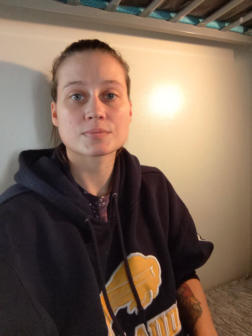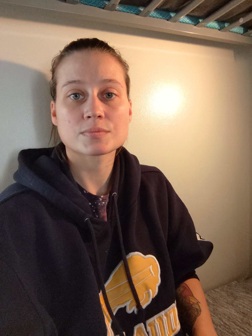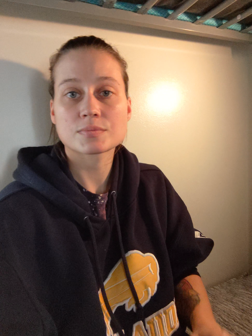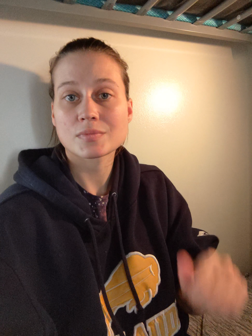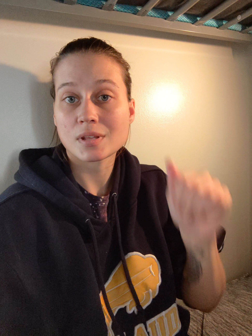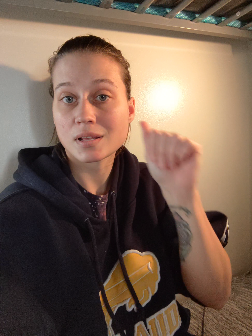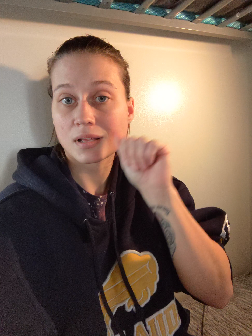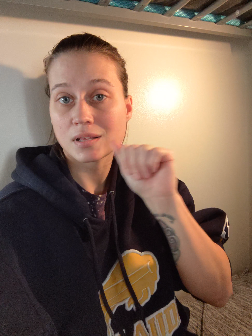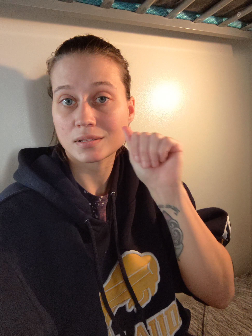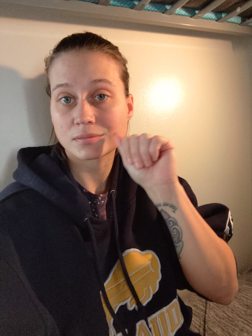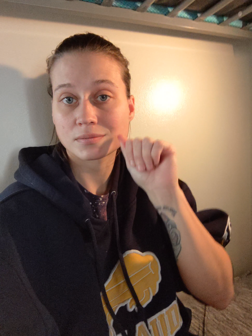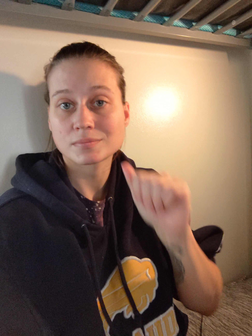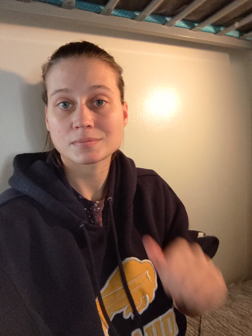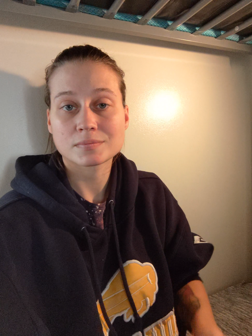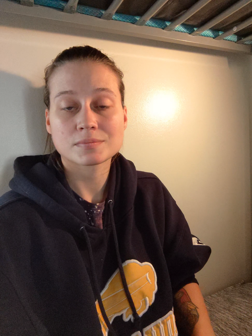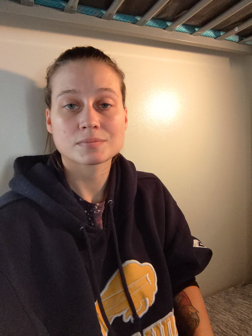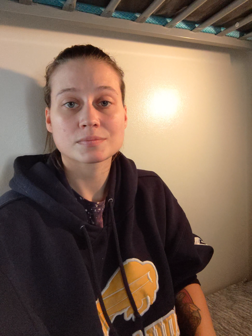aunt